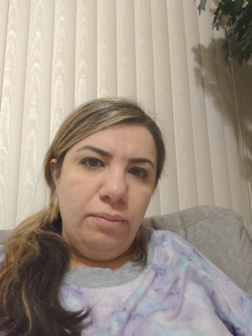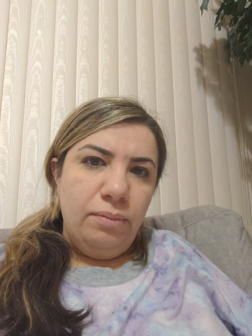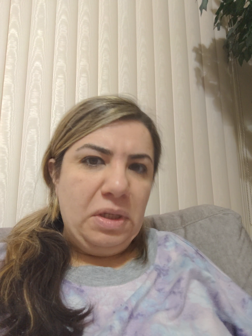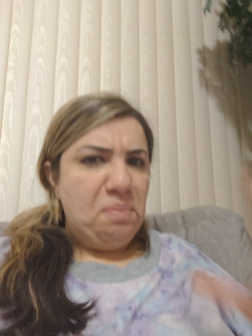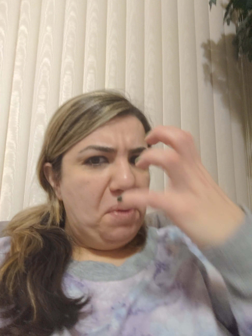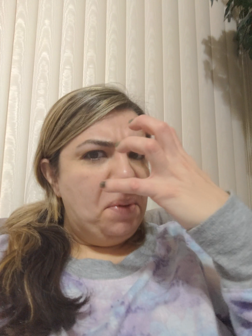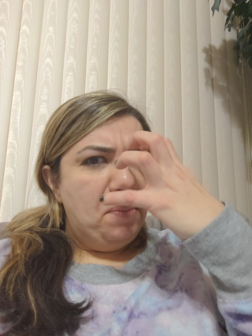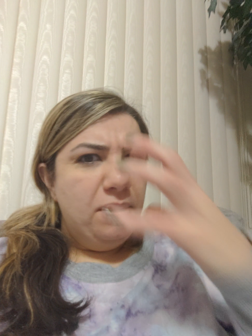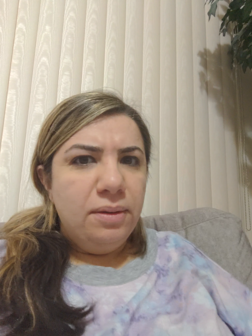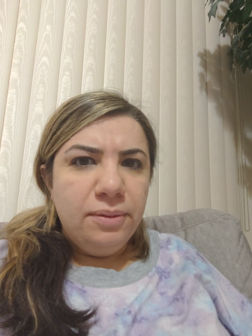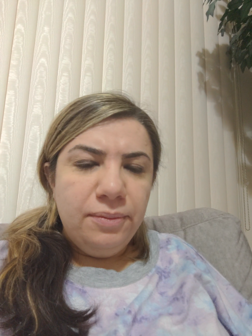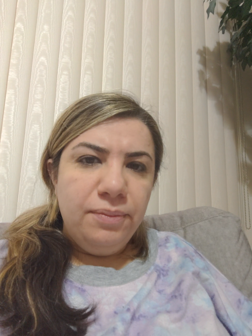mad